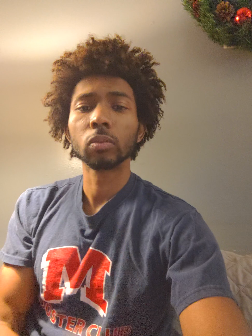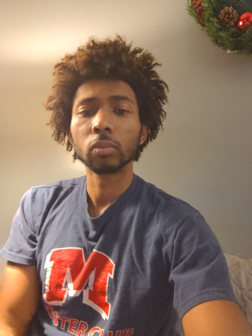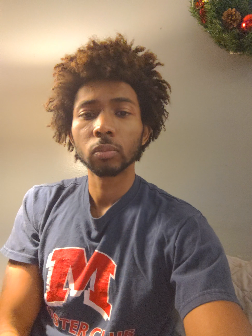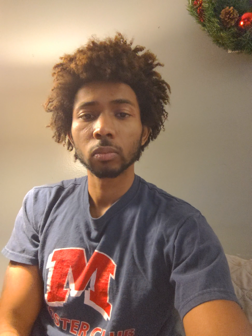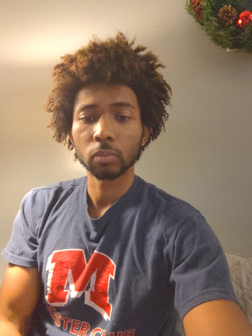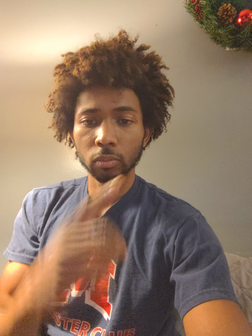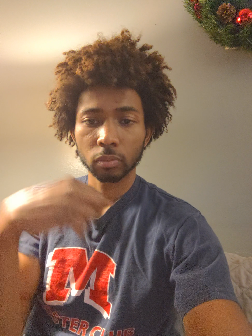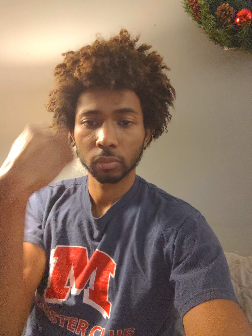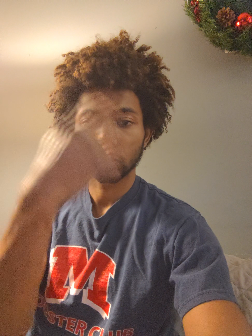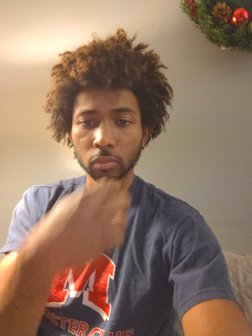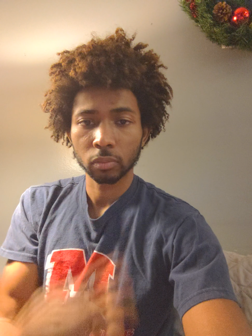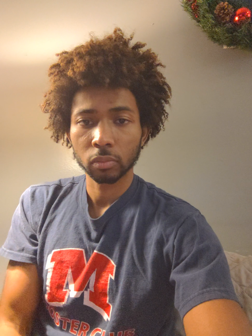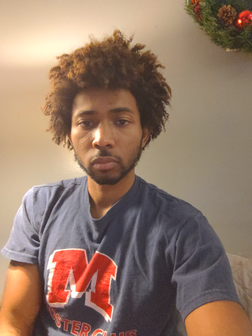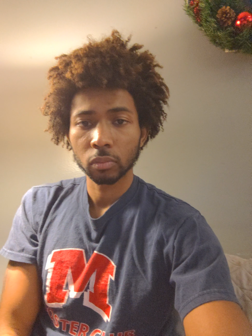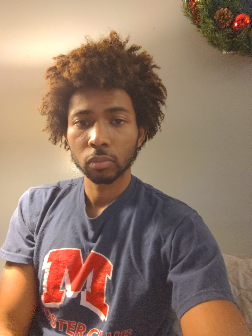face